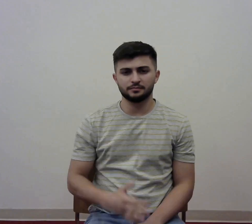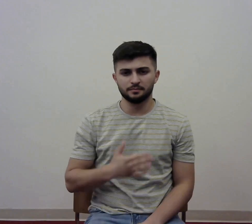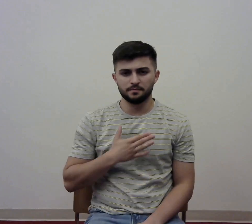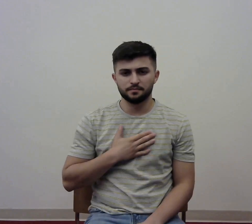mən